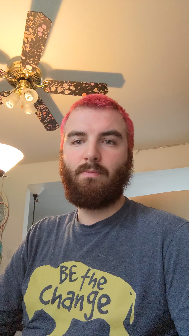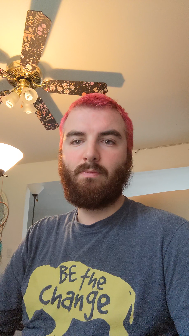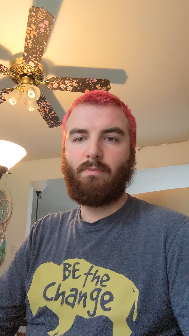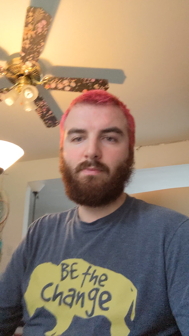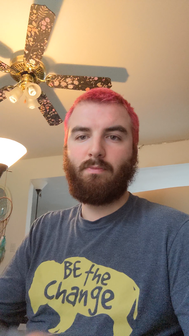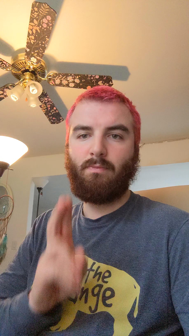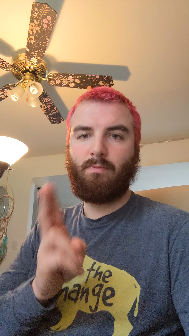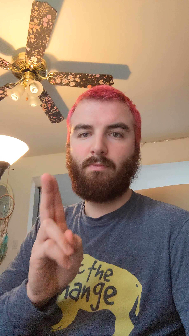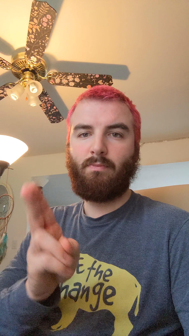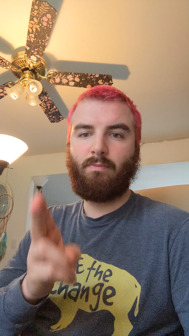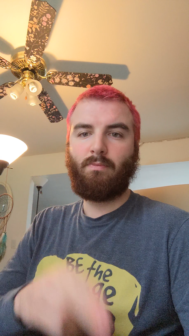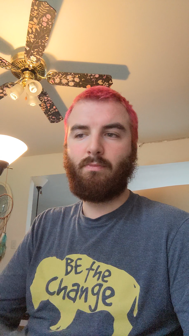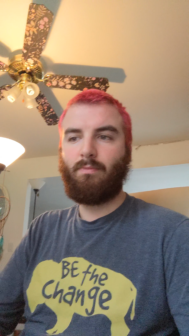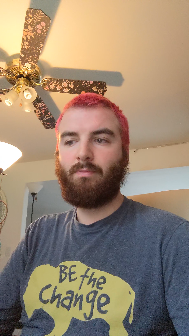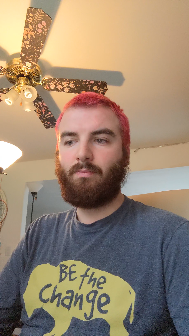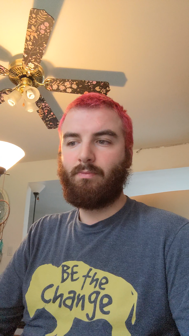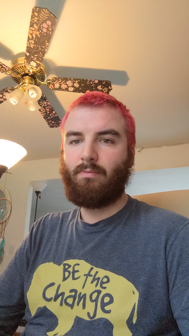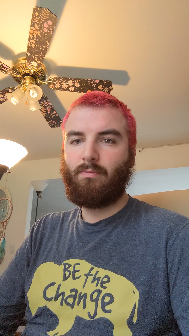hurry